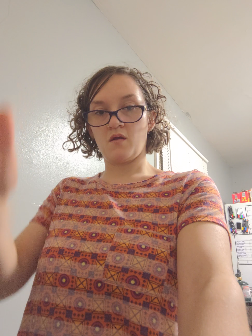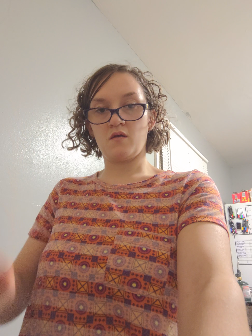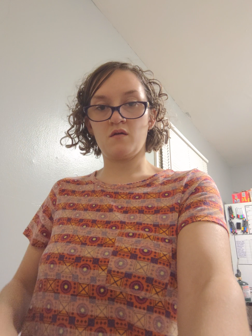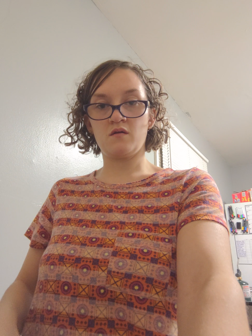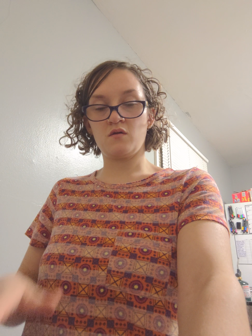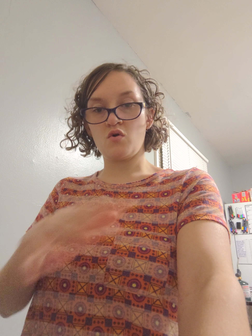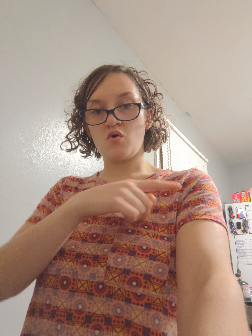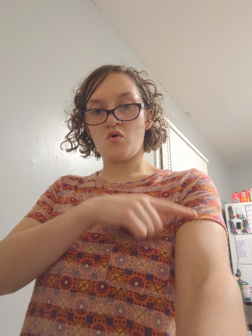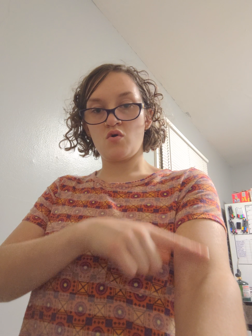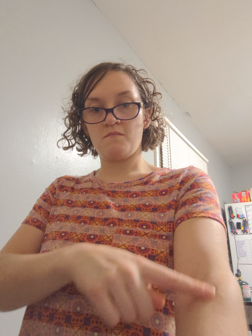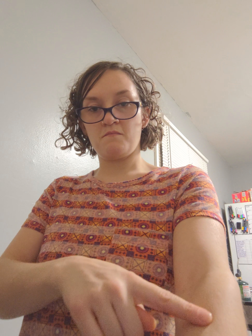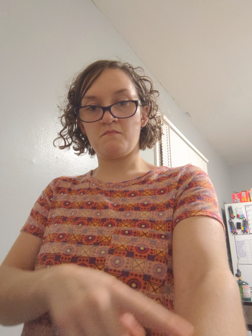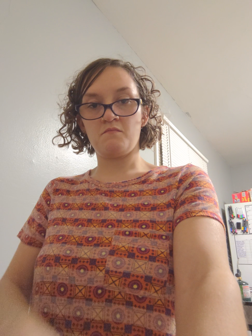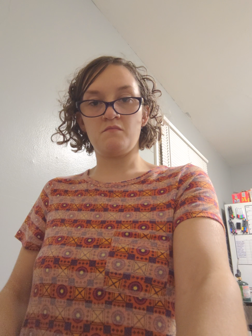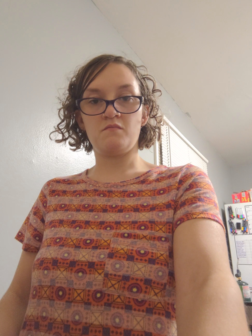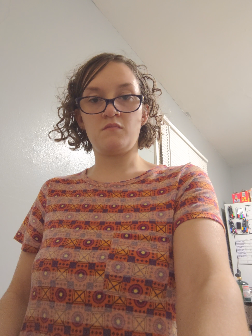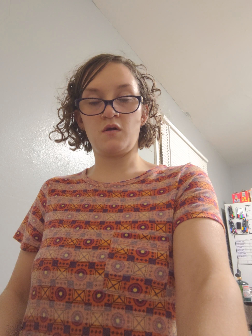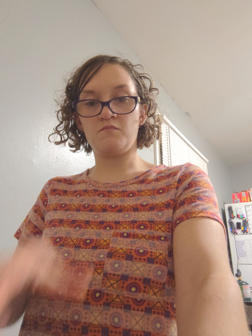arm